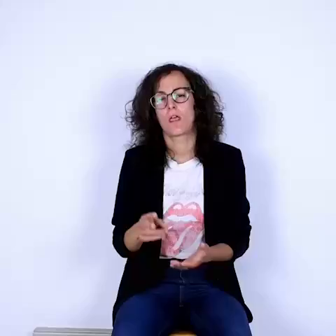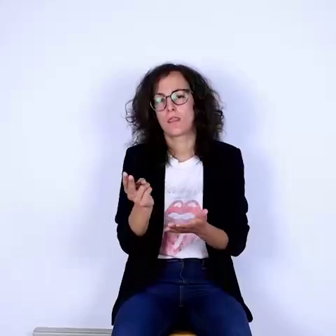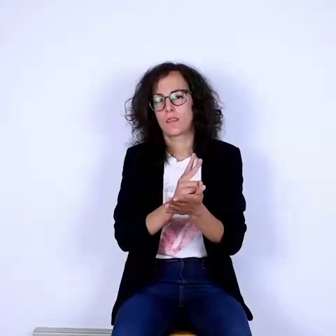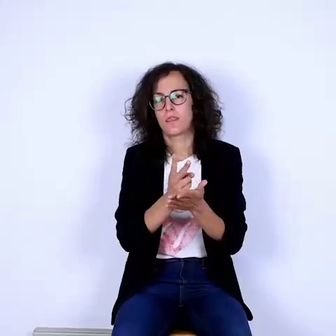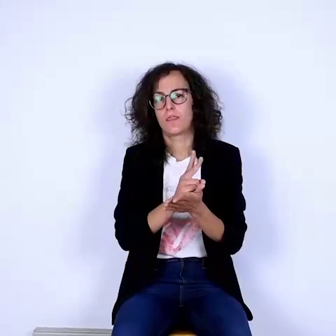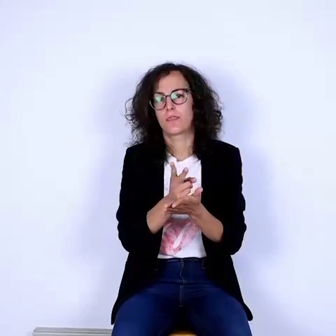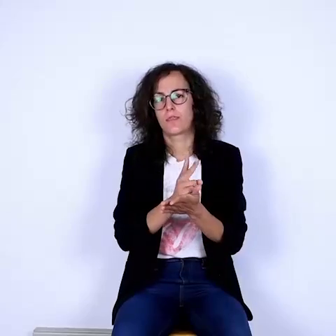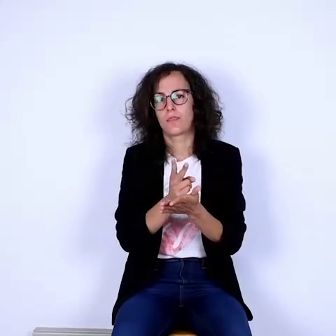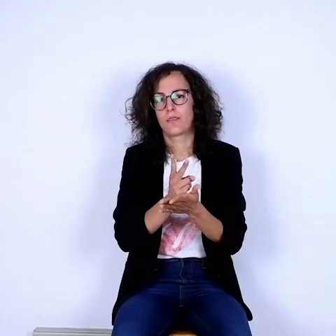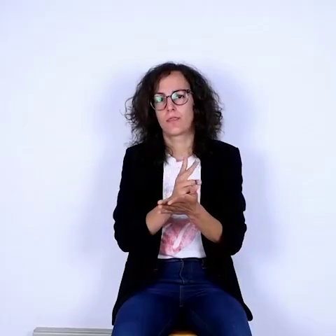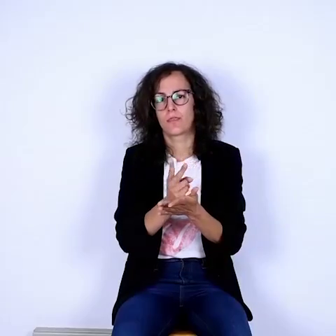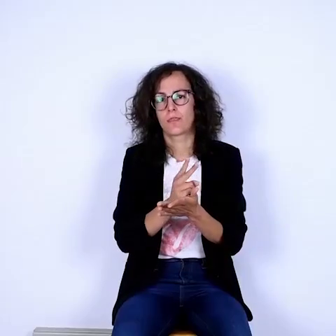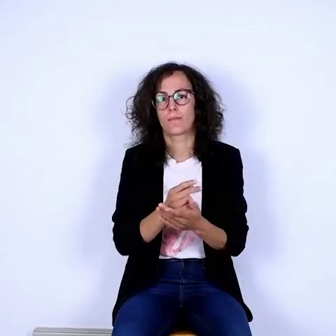insomnio